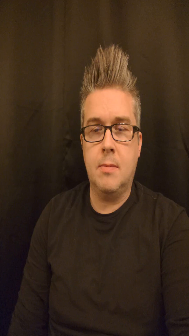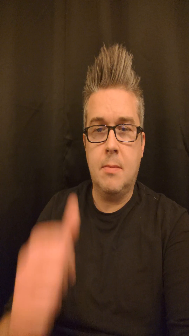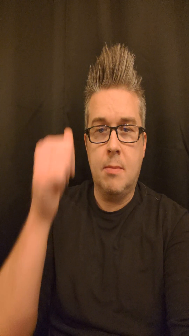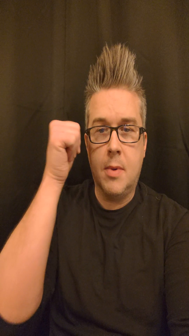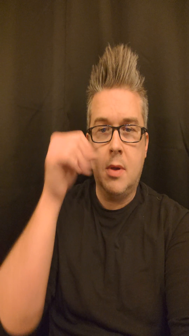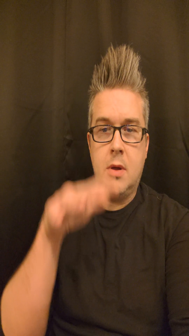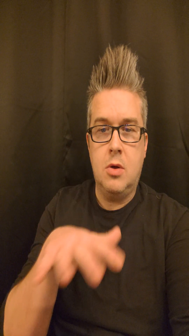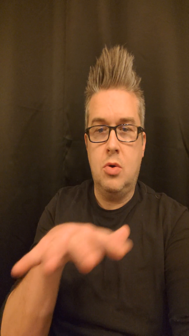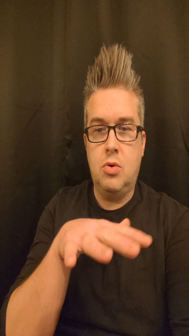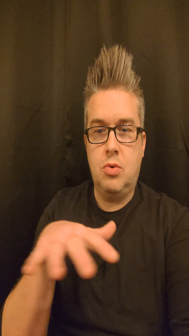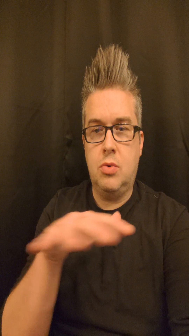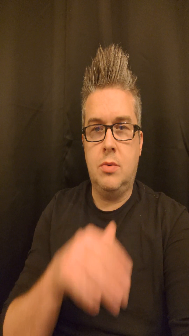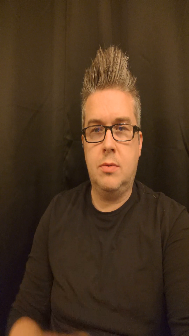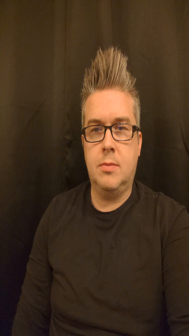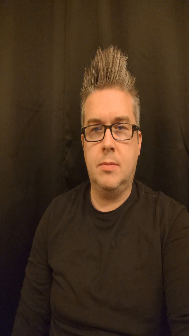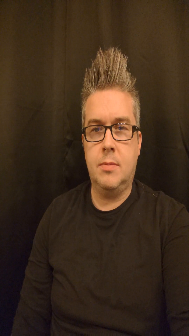backyard